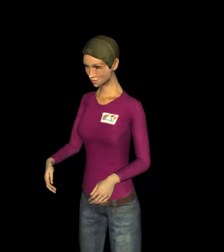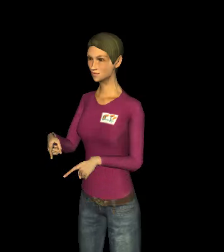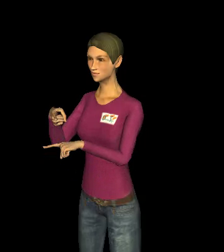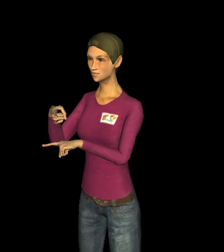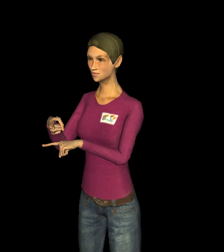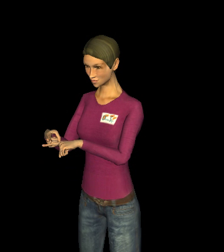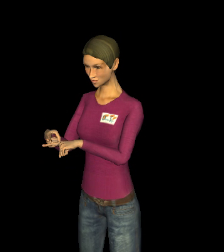نصف